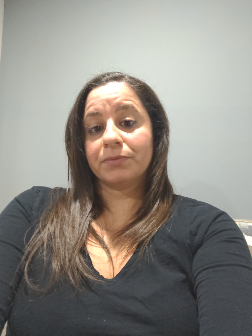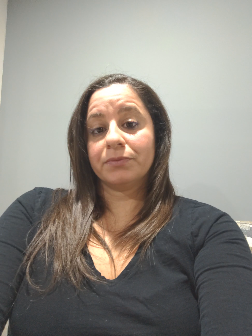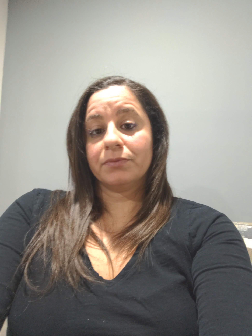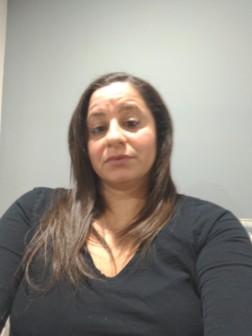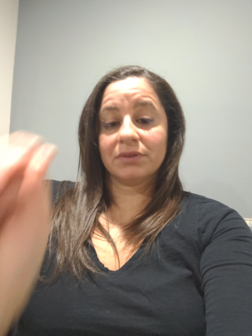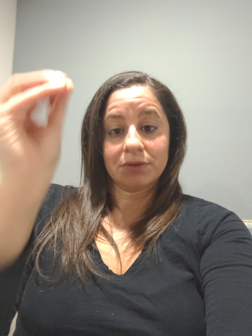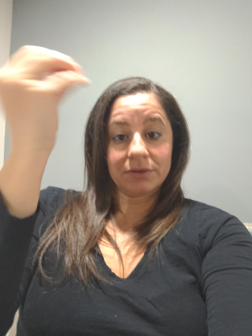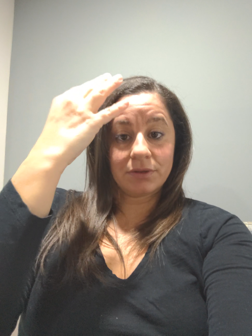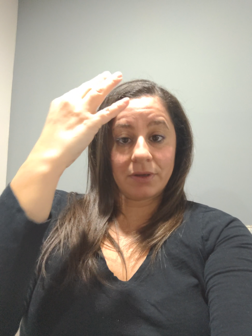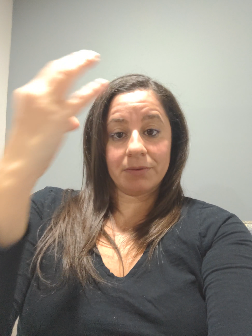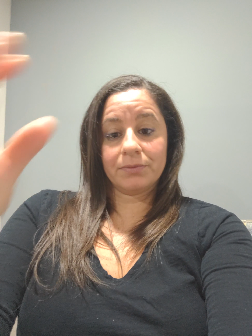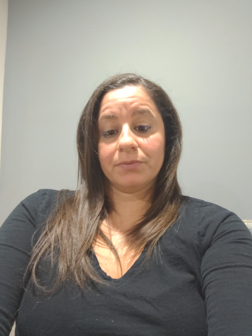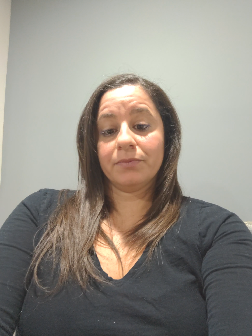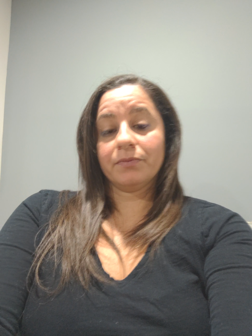sun